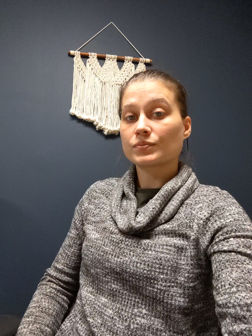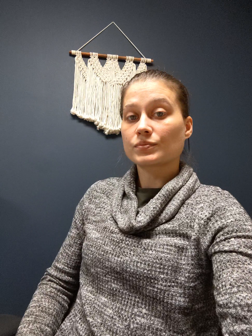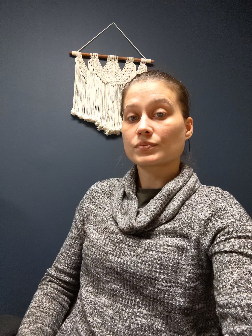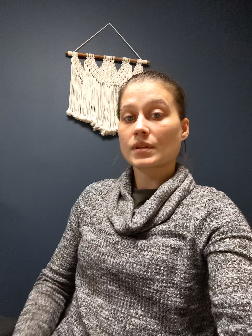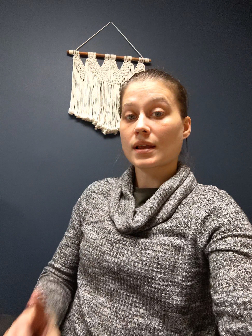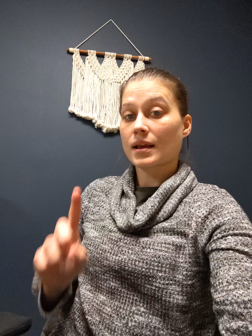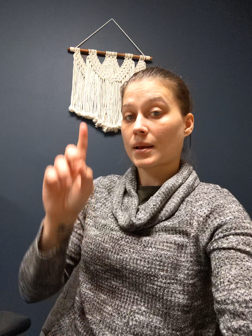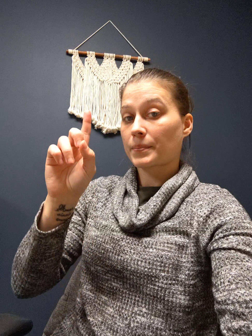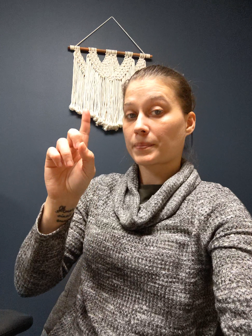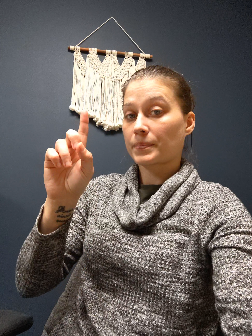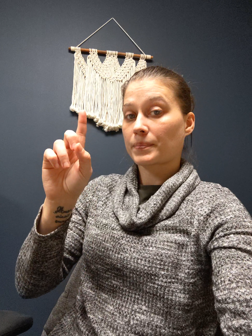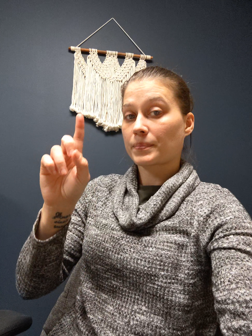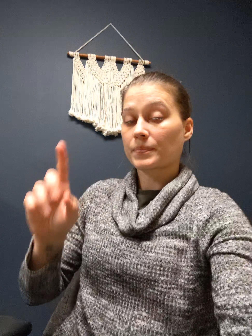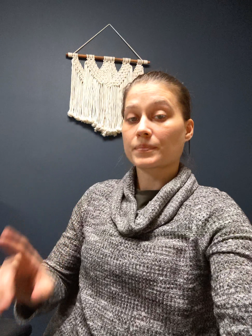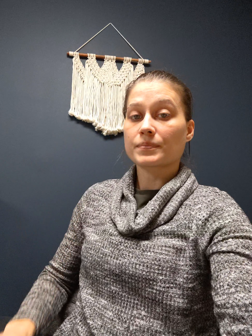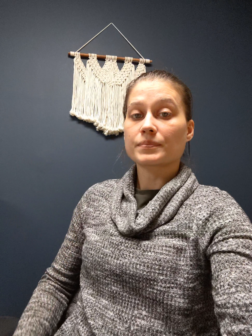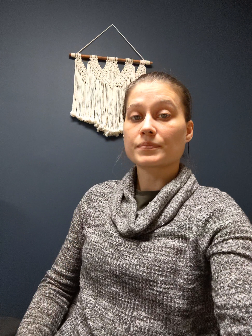up